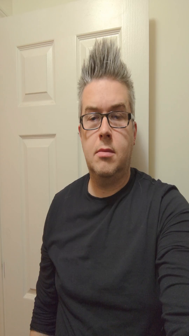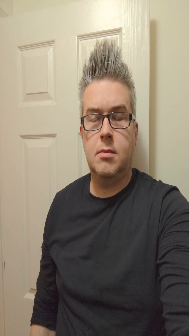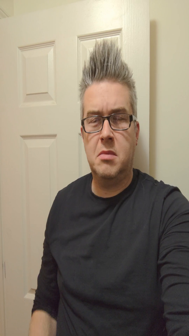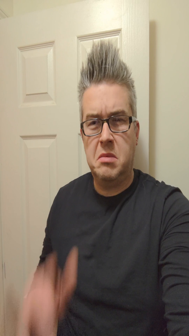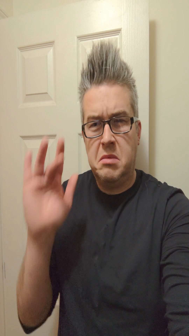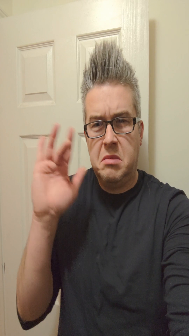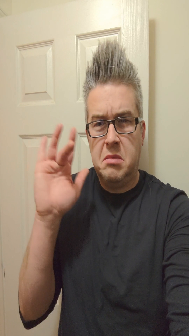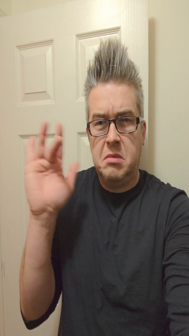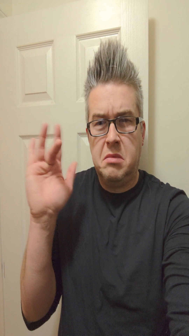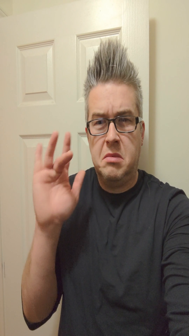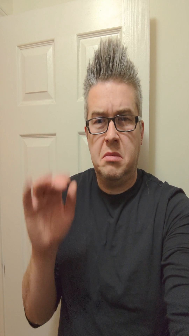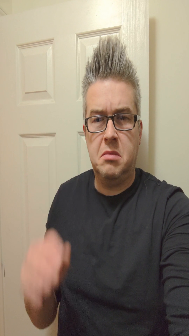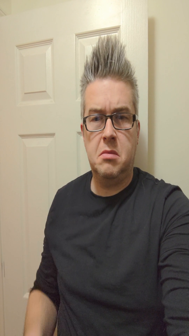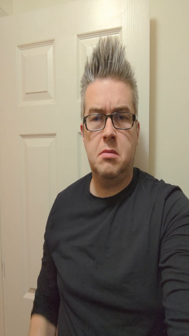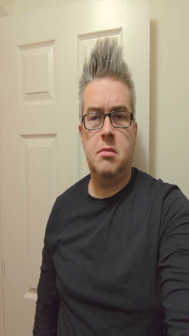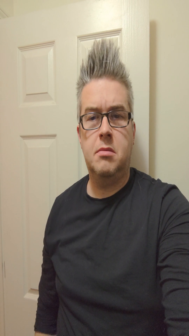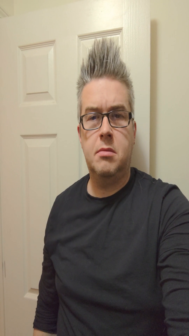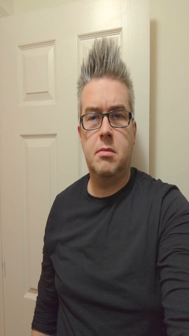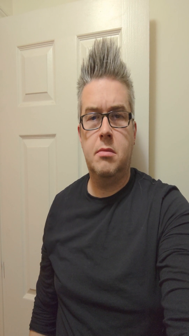yucky